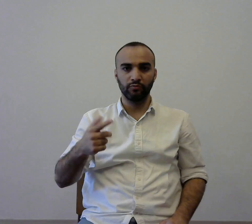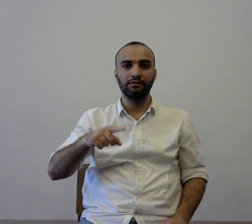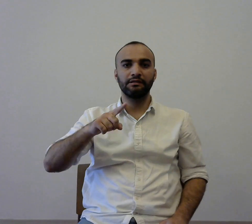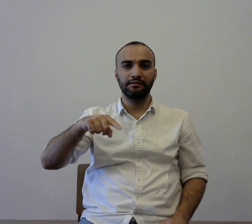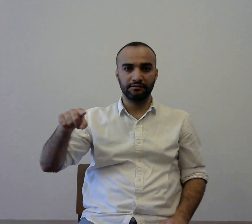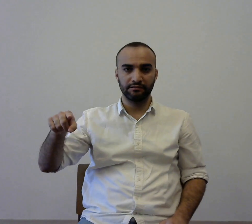saylı